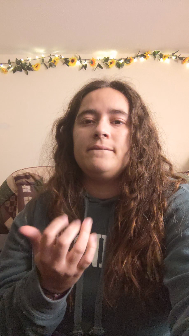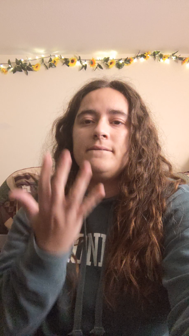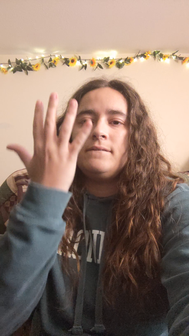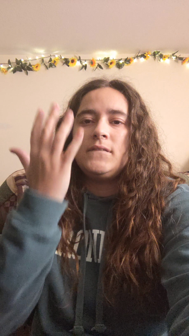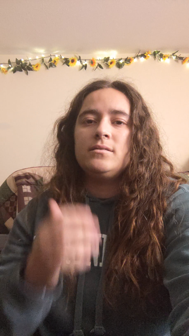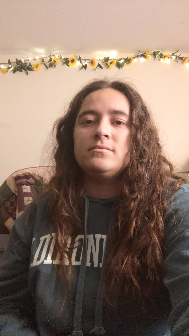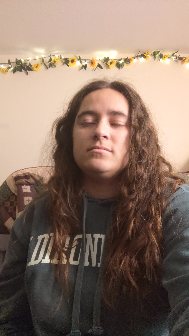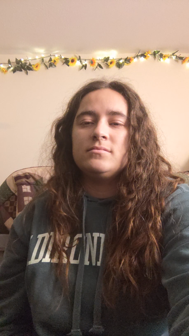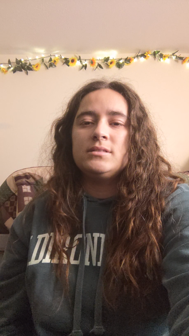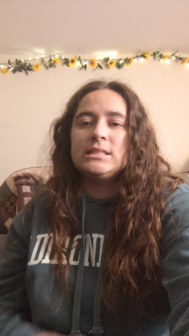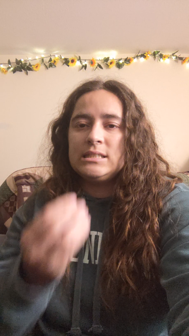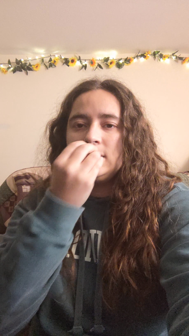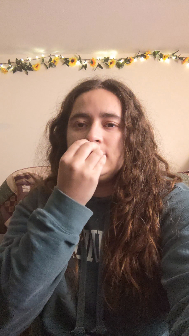eat